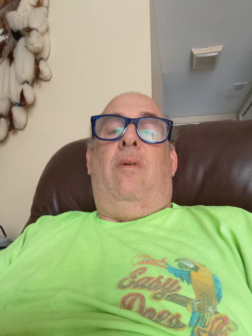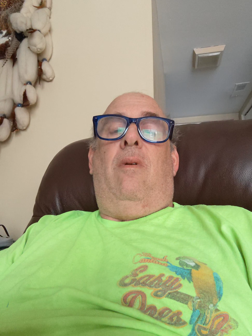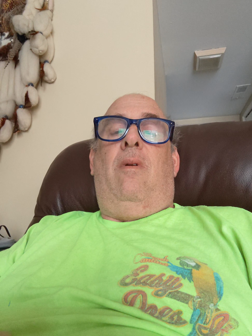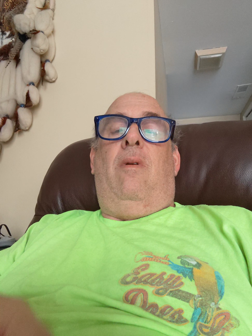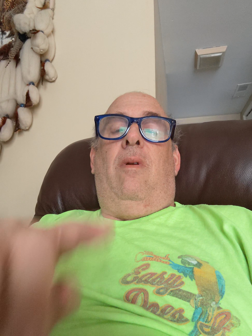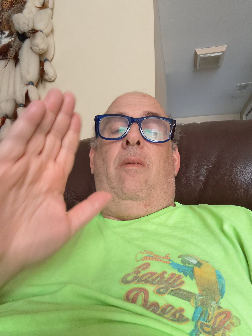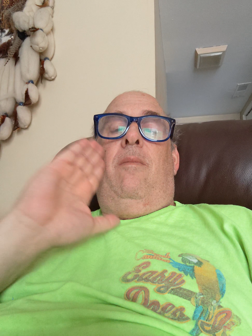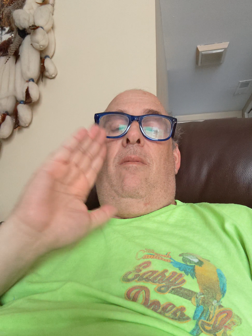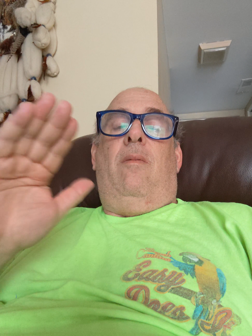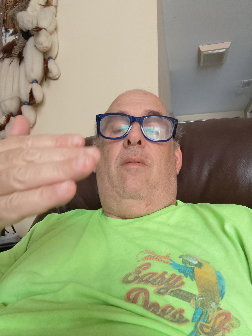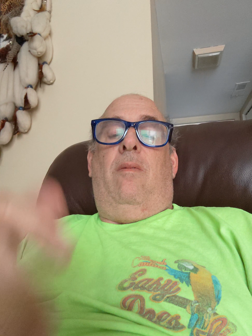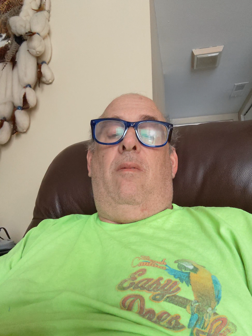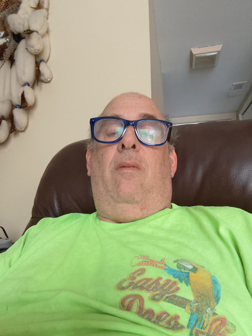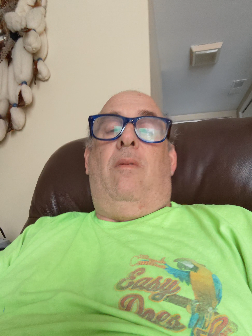bedroom